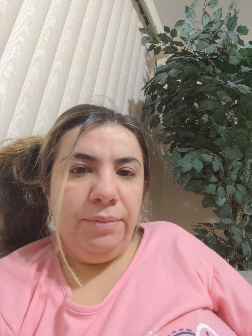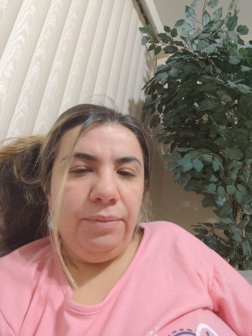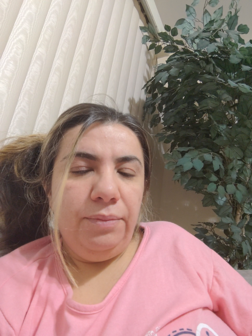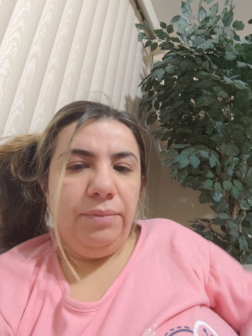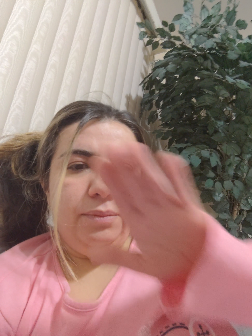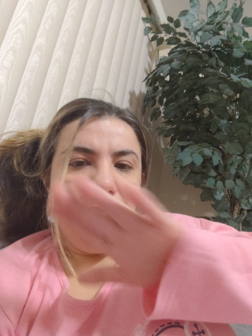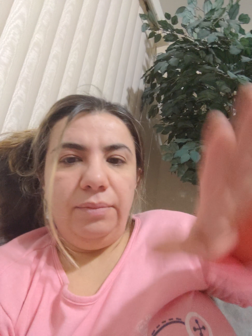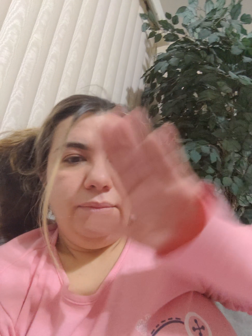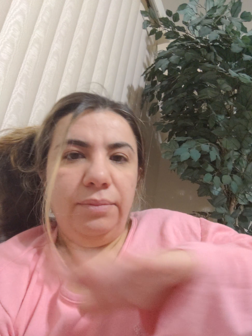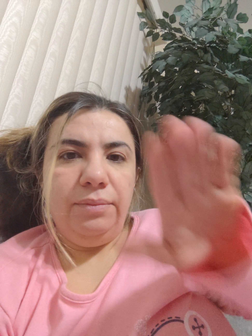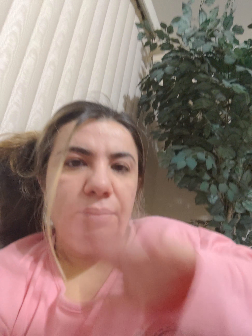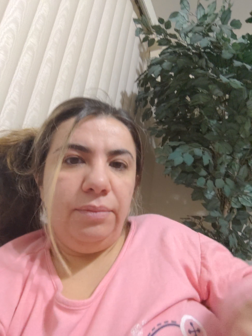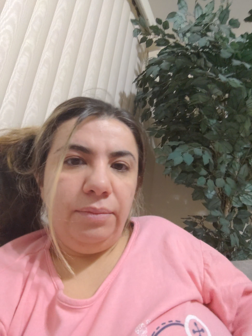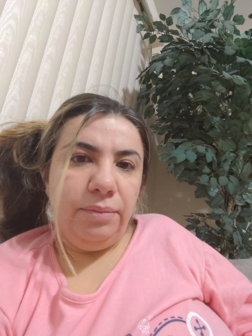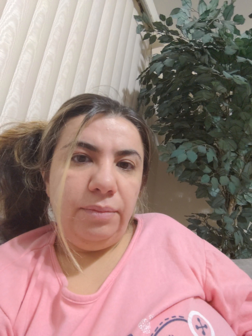clean